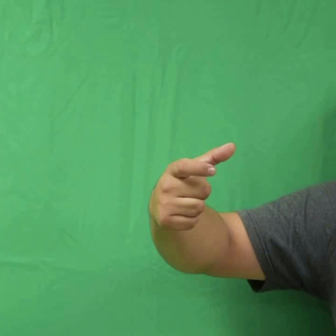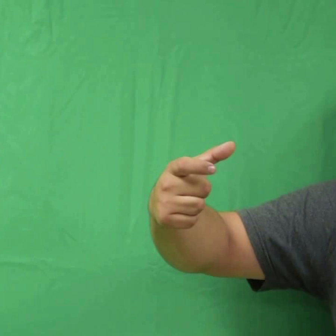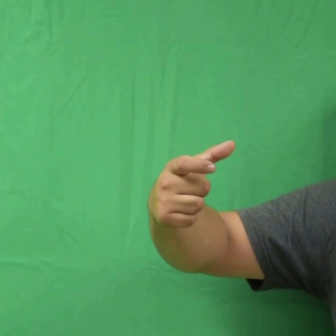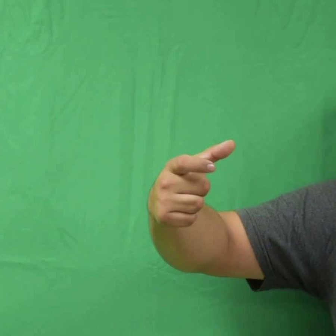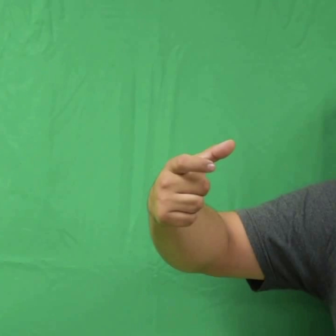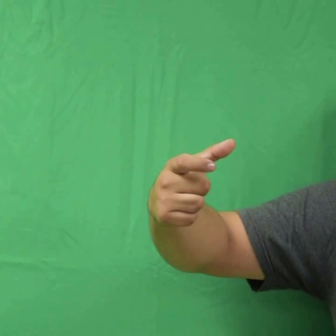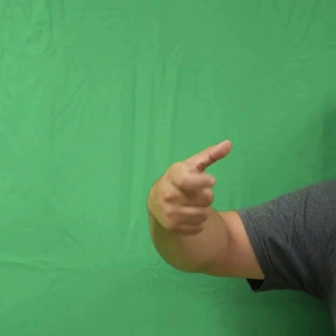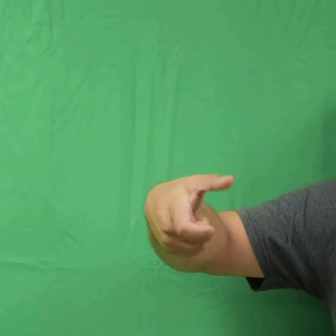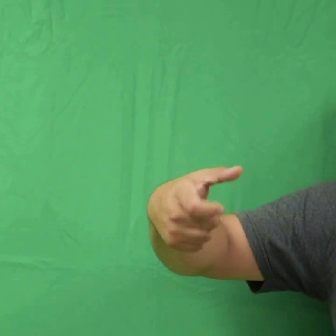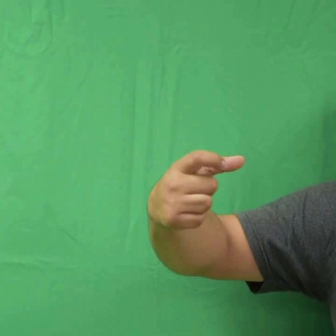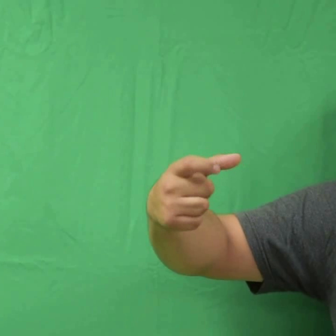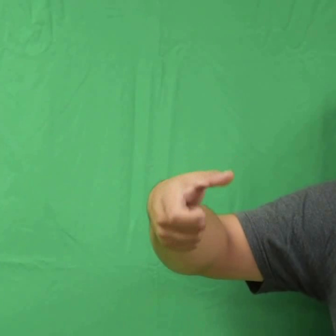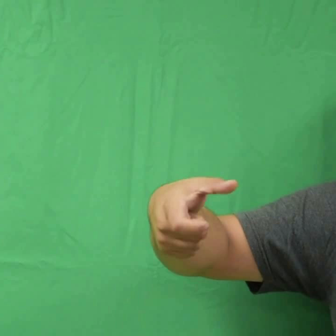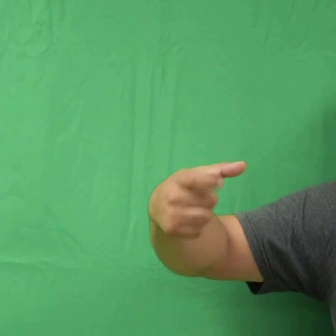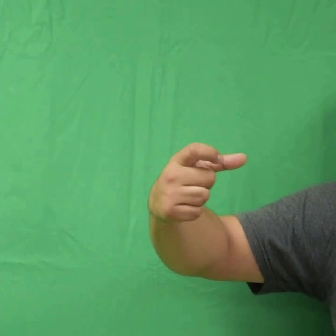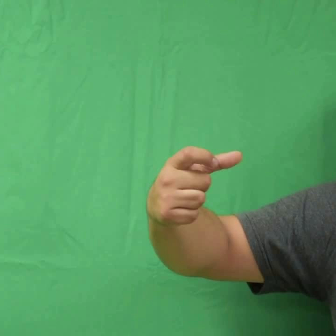Q